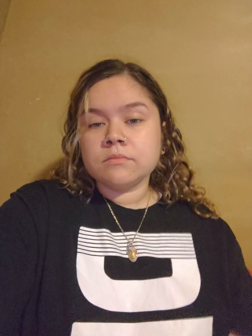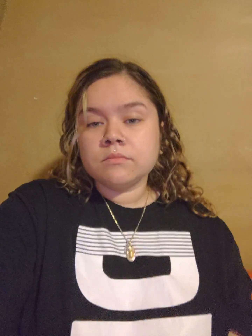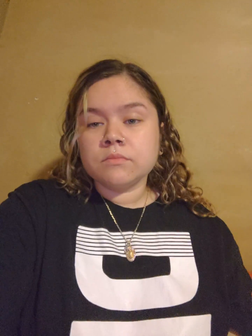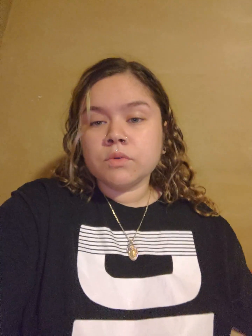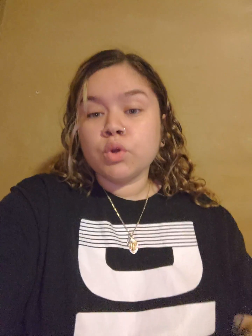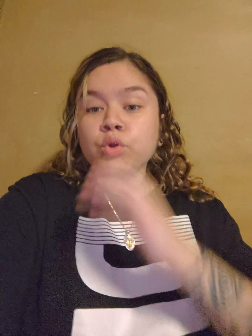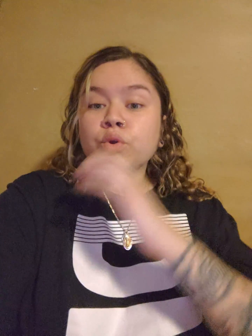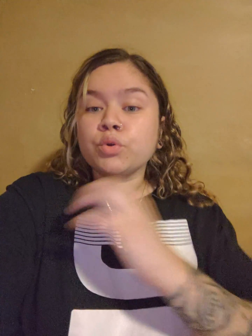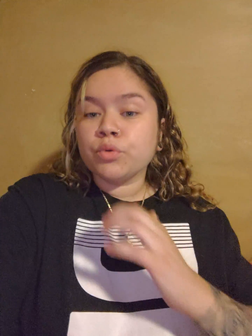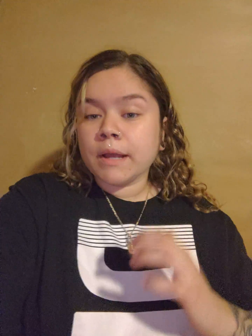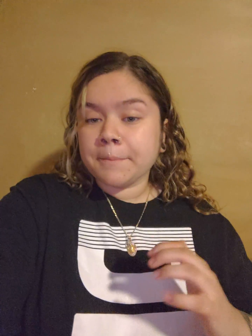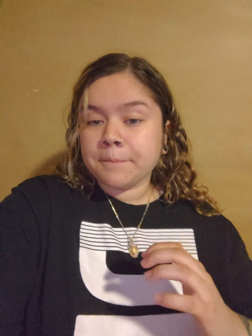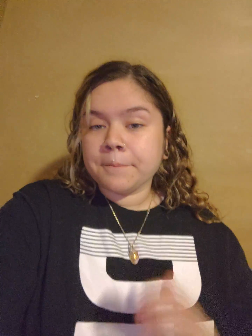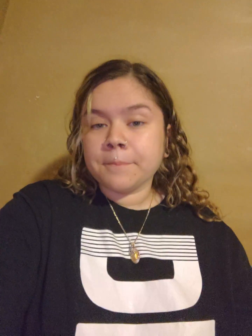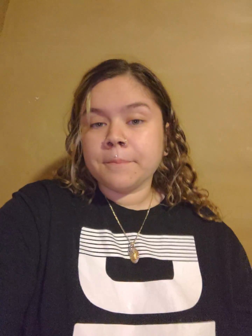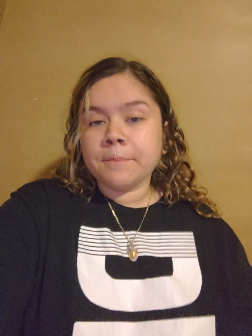grapes